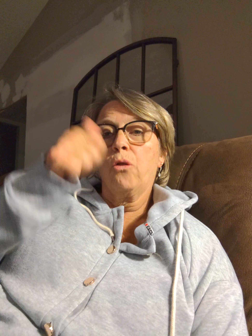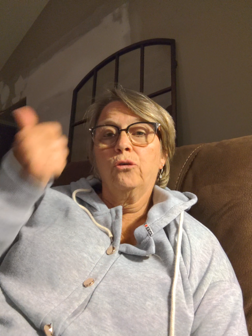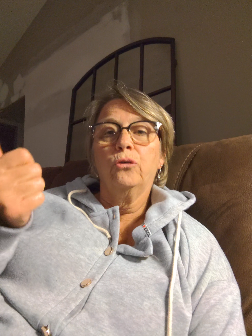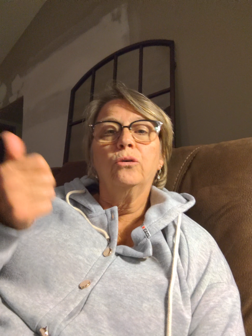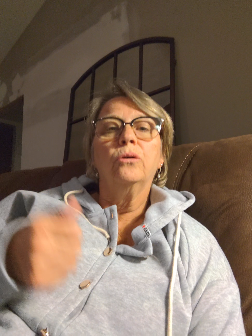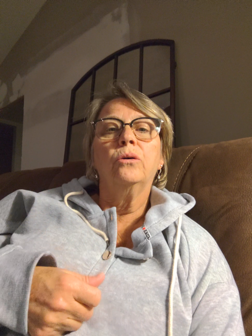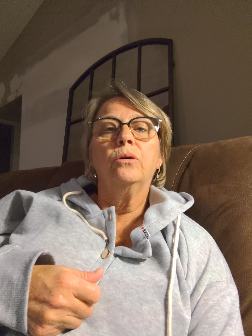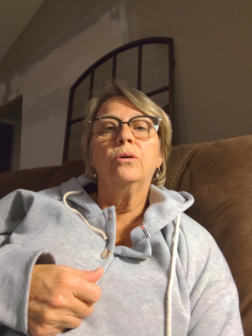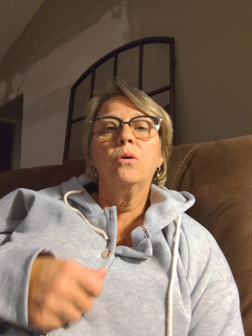another